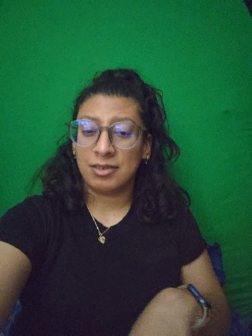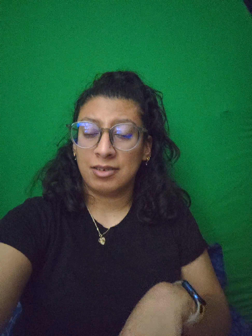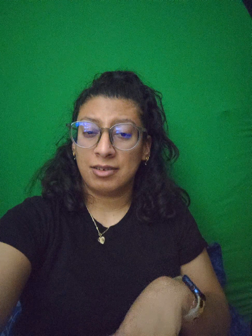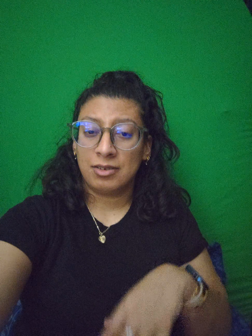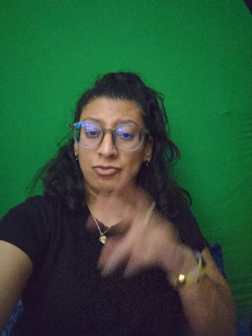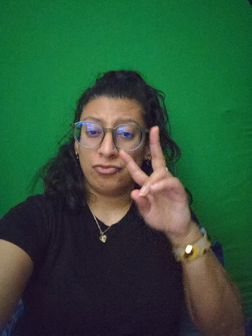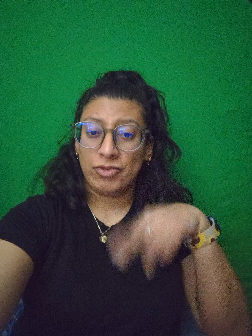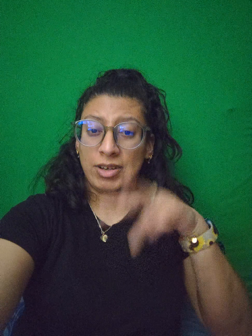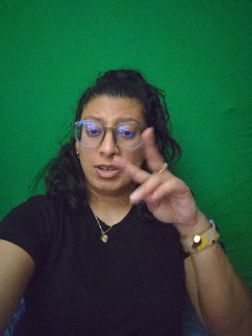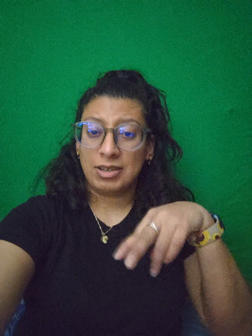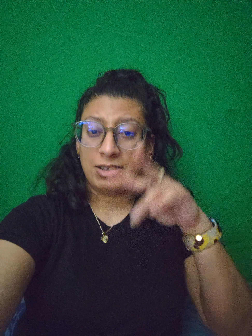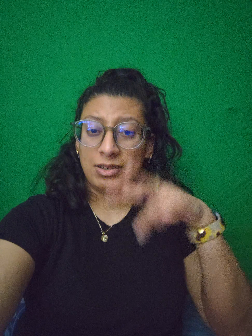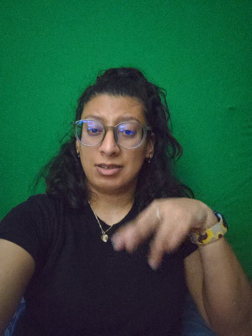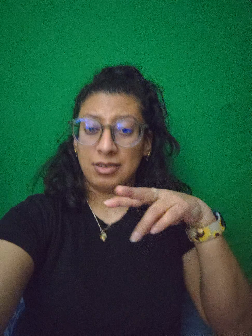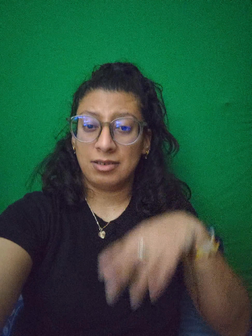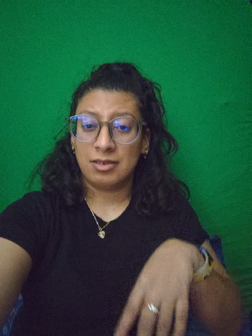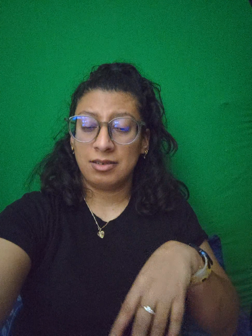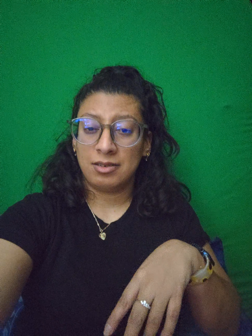read